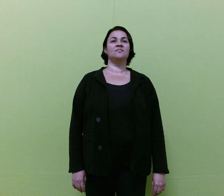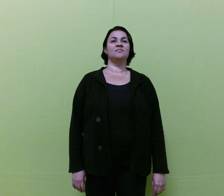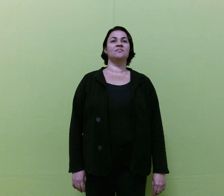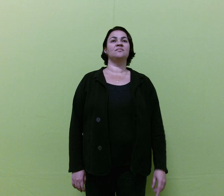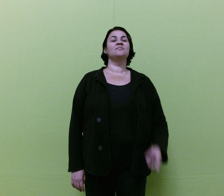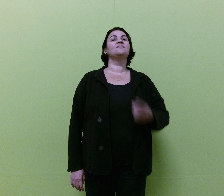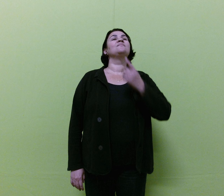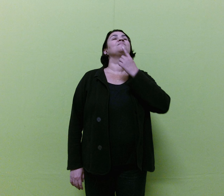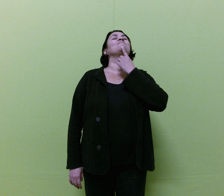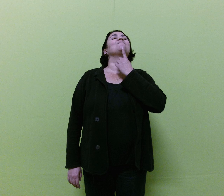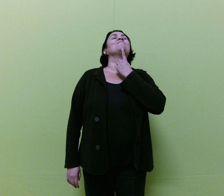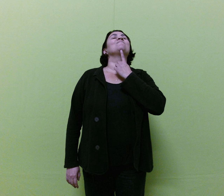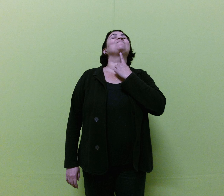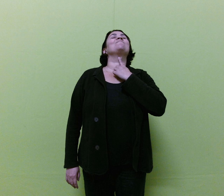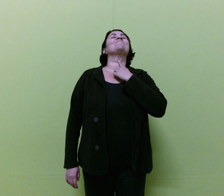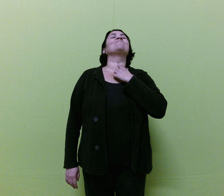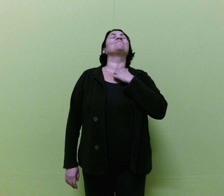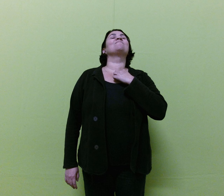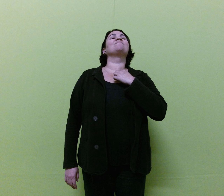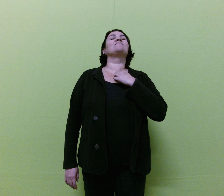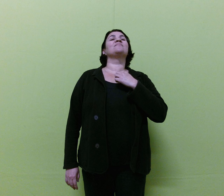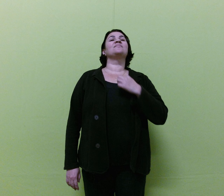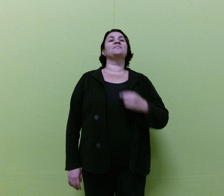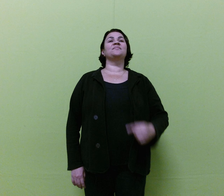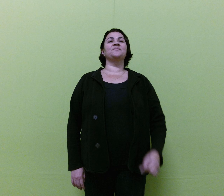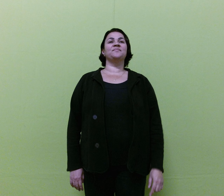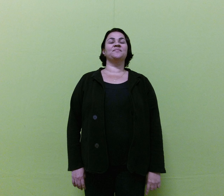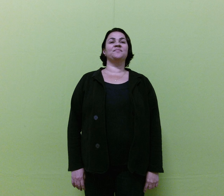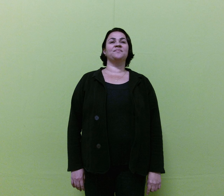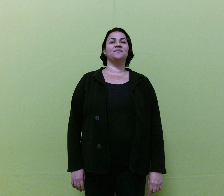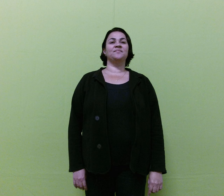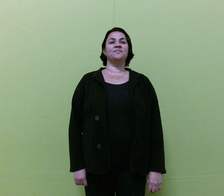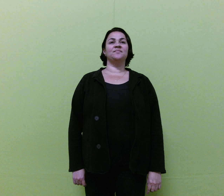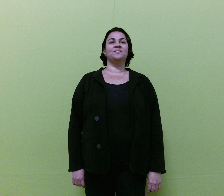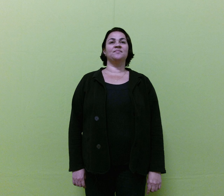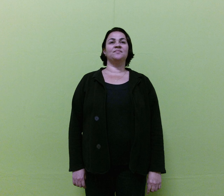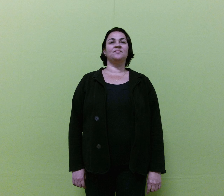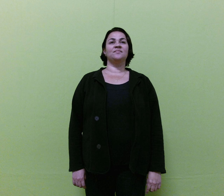vontade